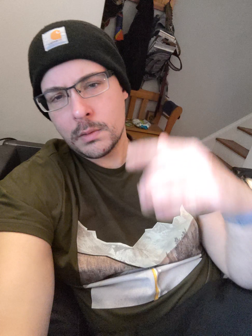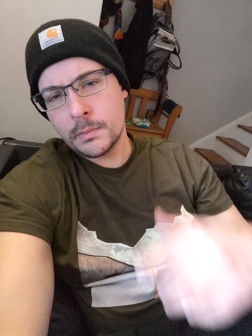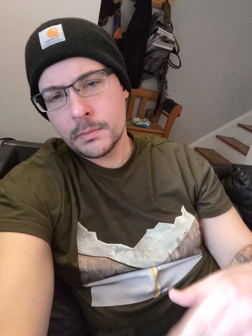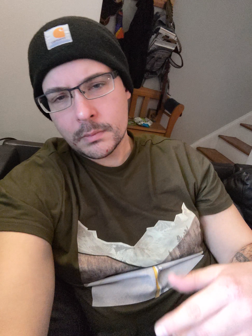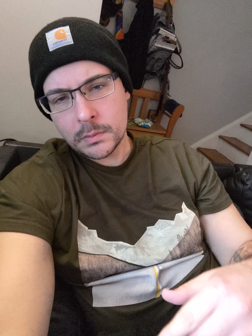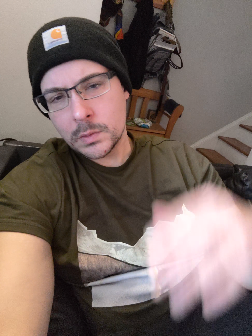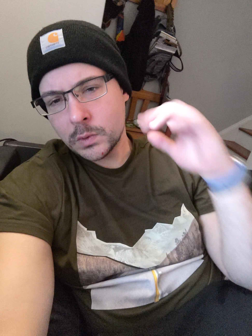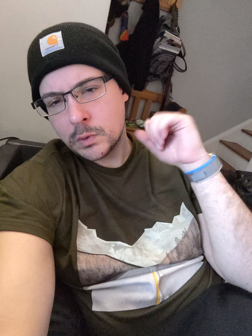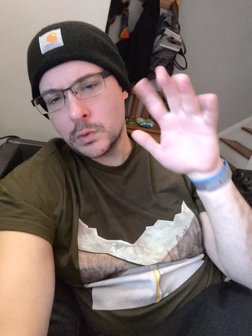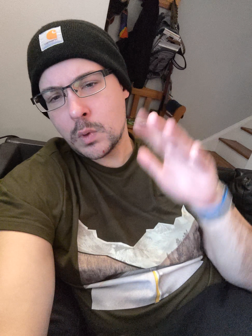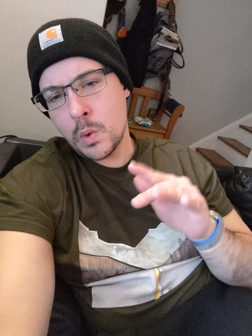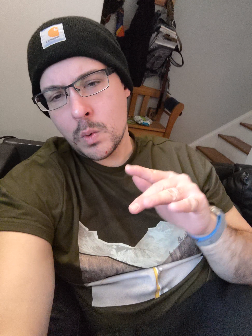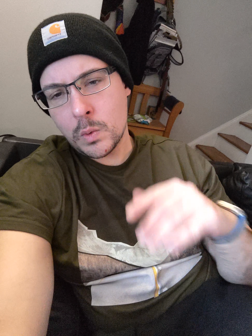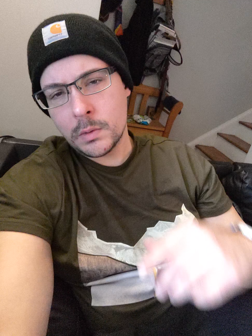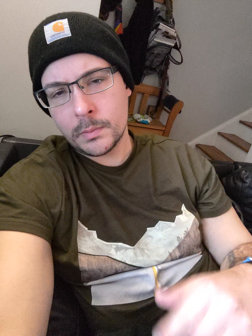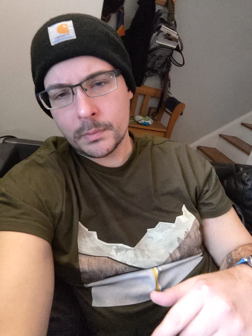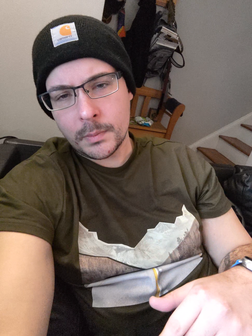snow